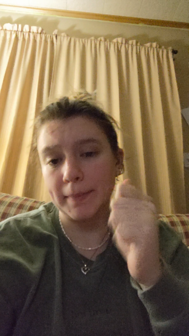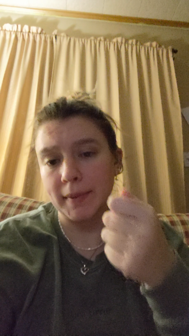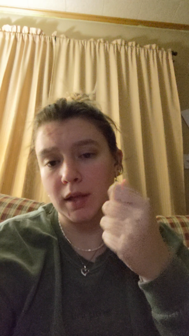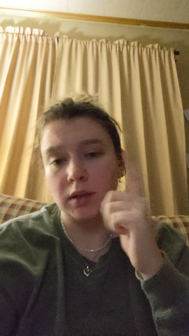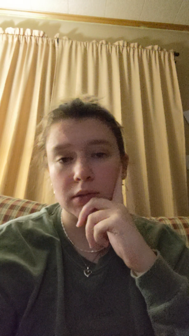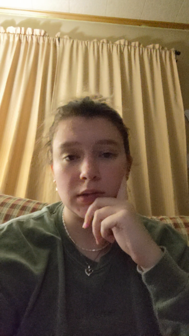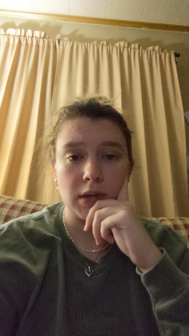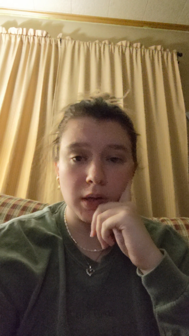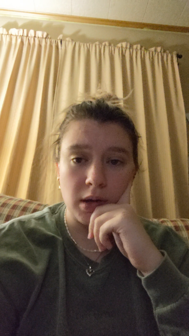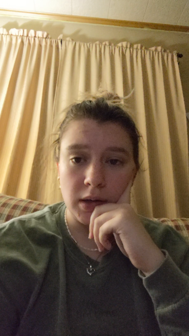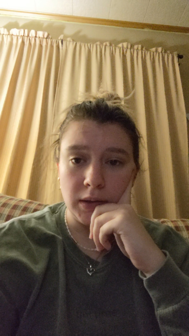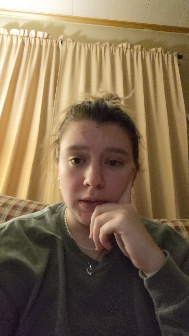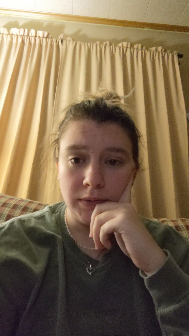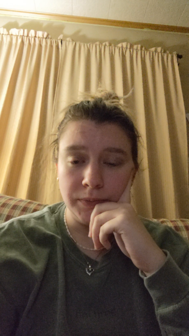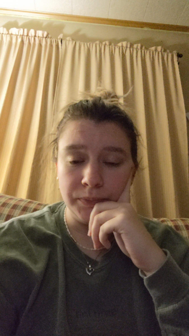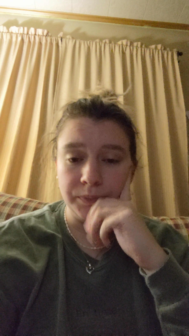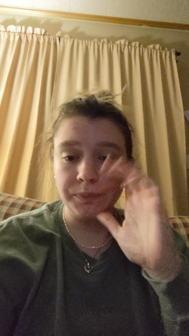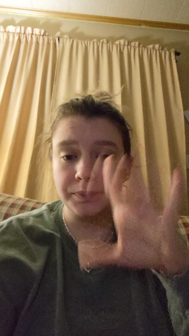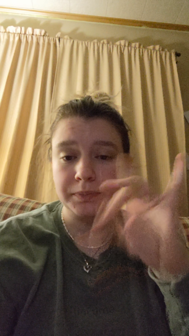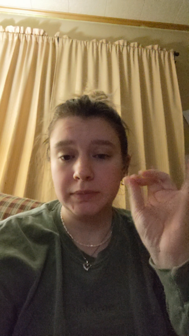pick